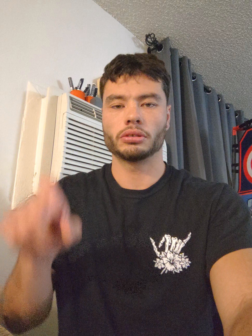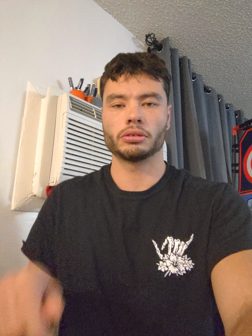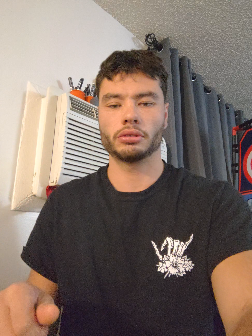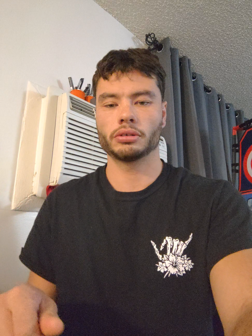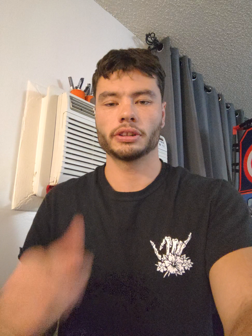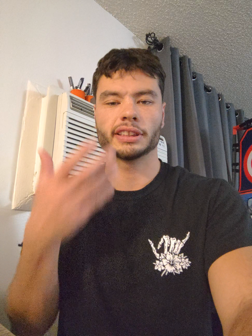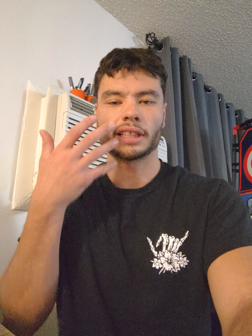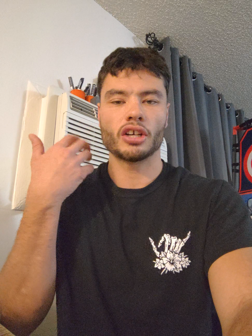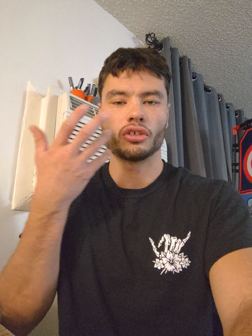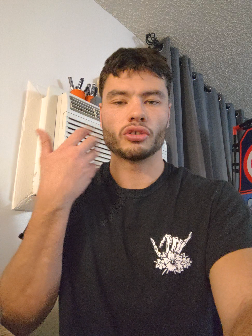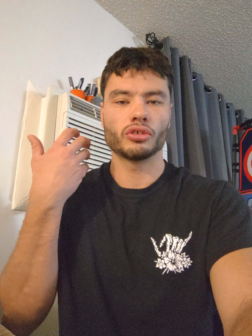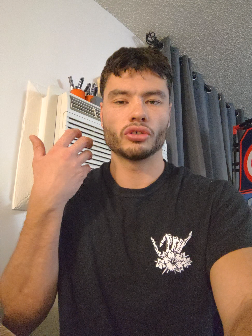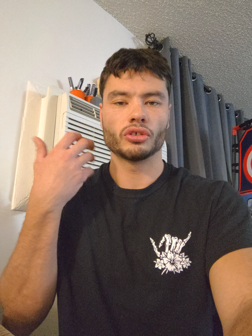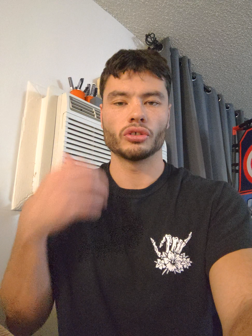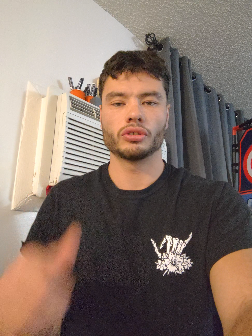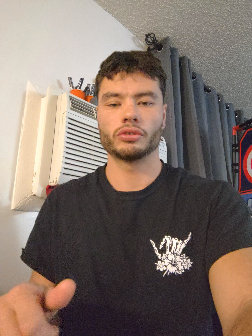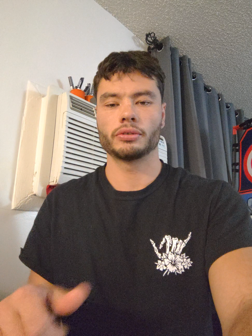tiger